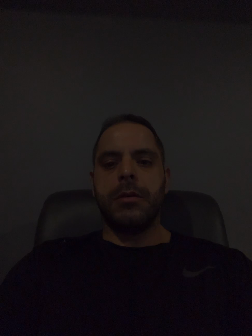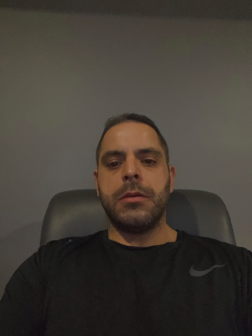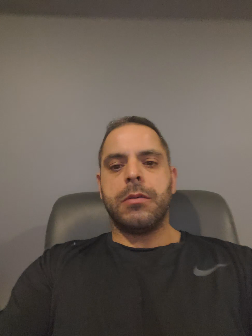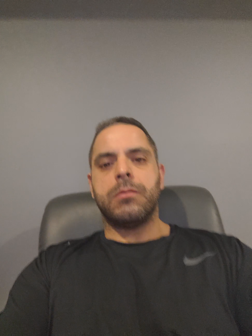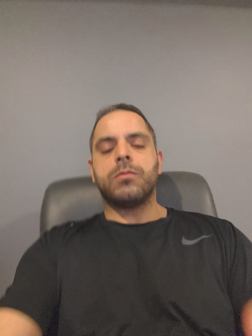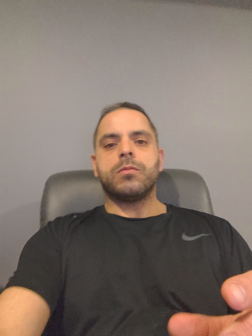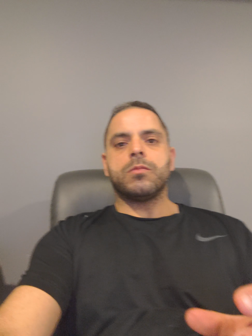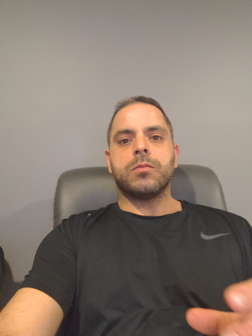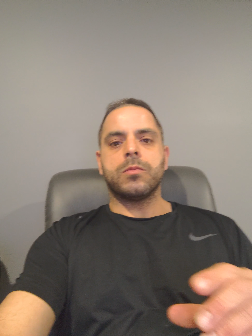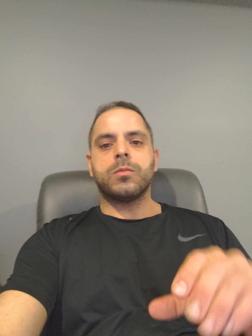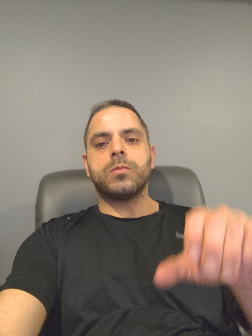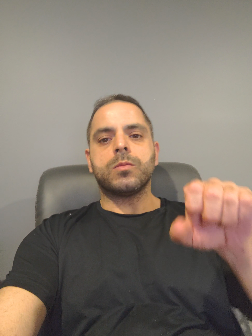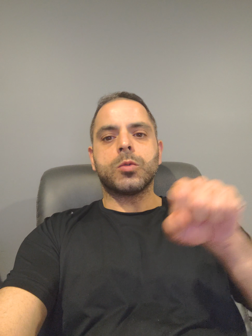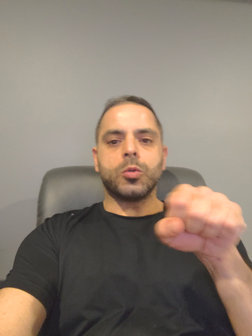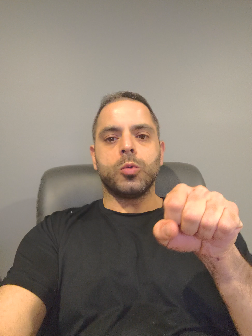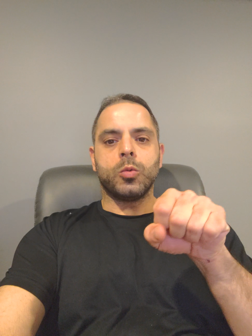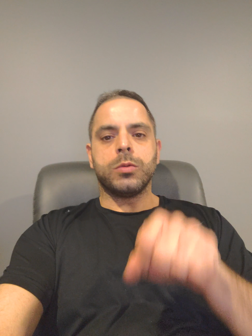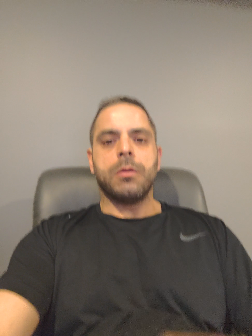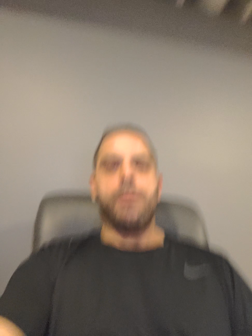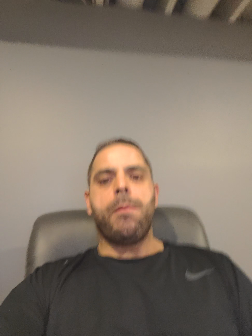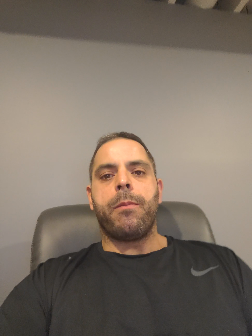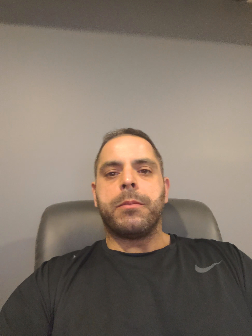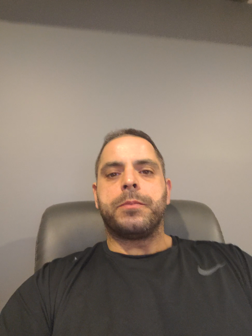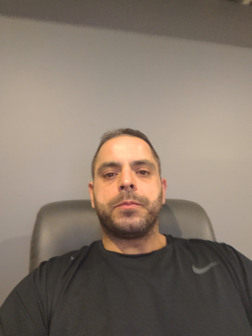shoe